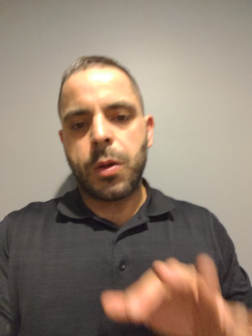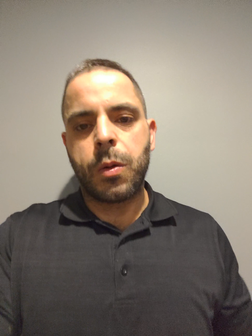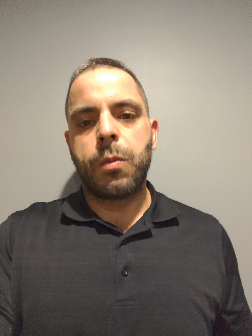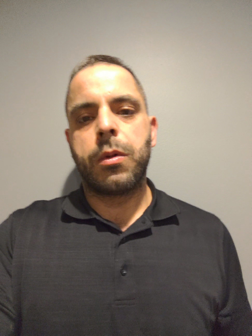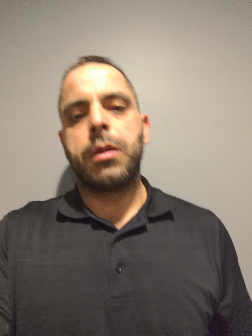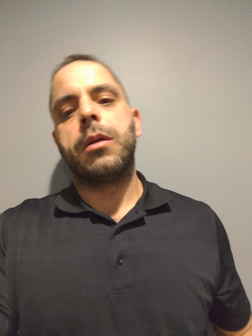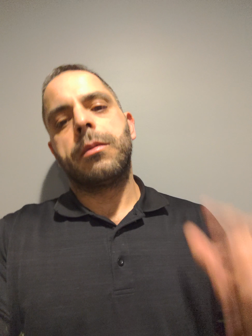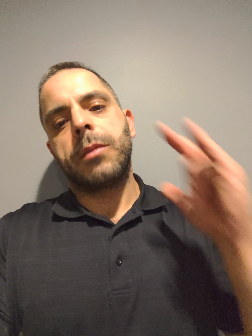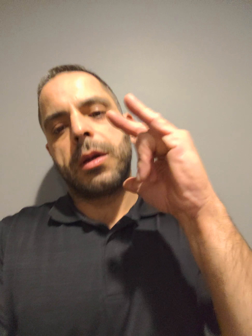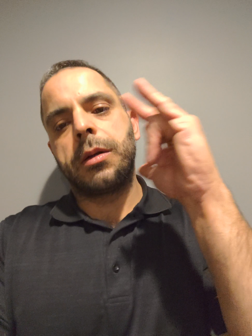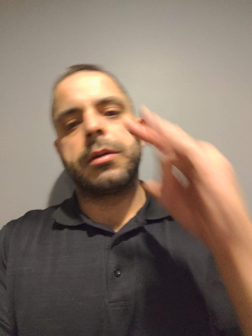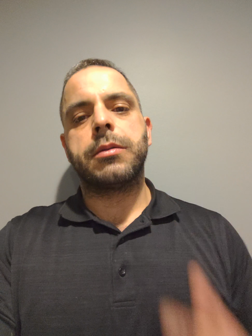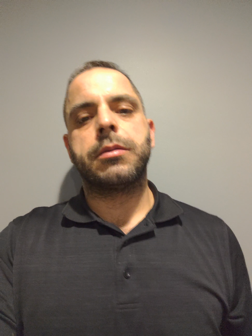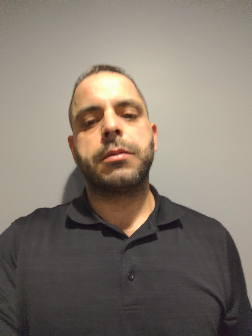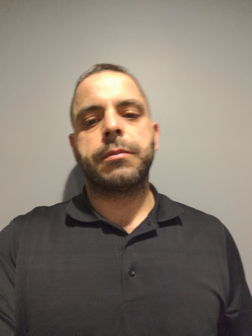airplane